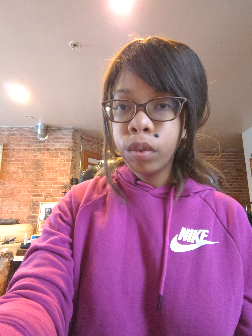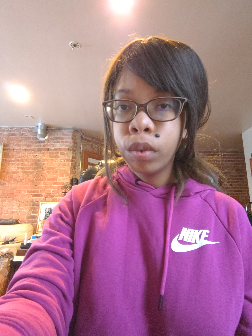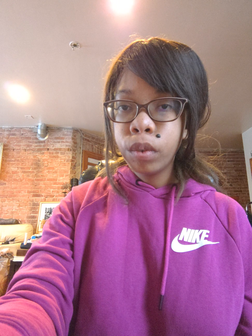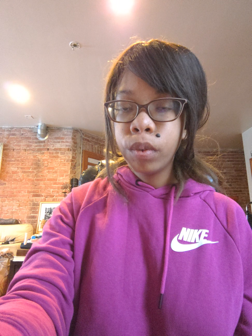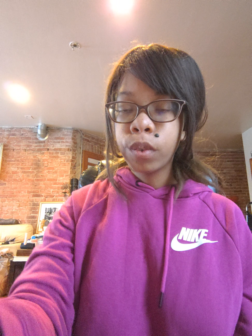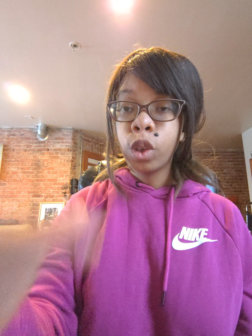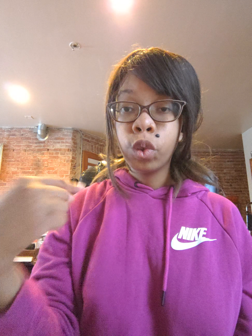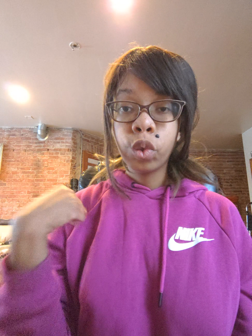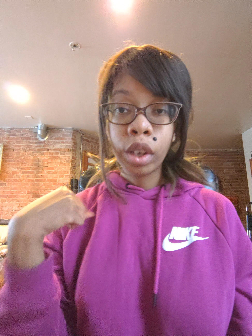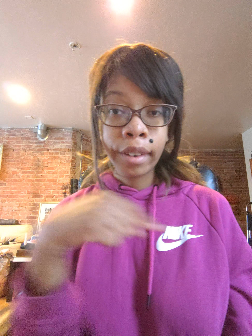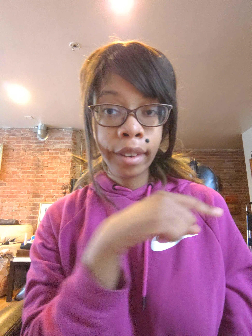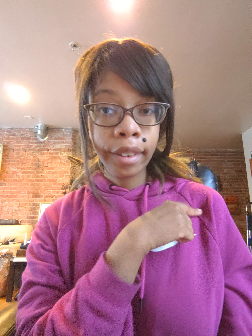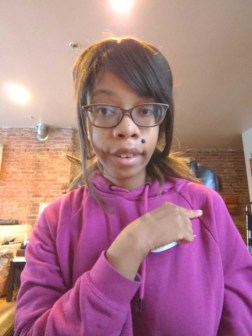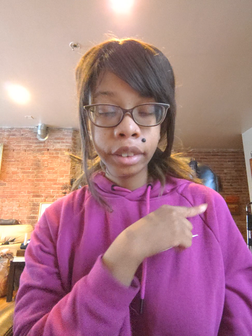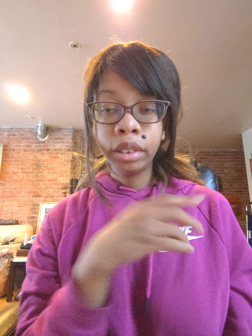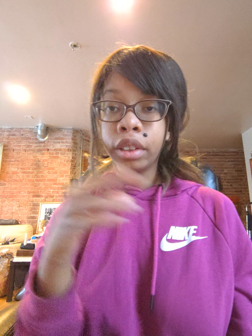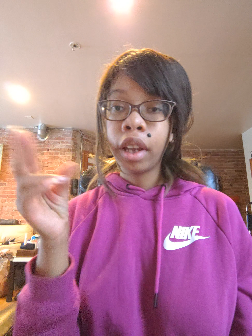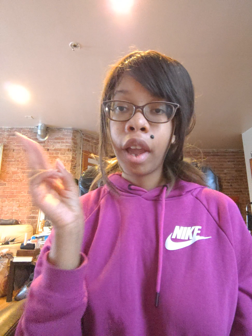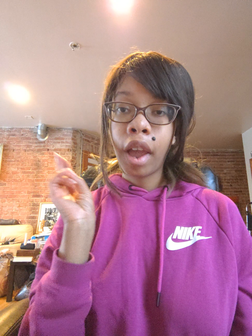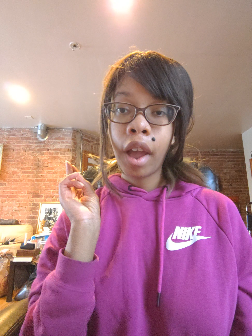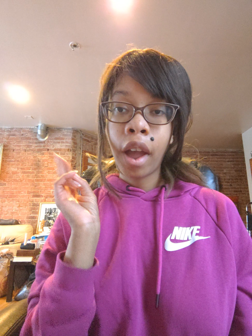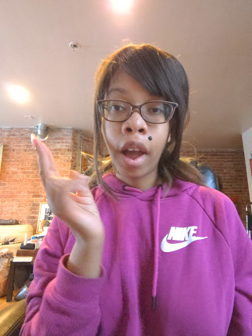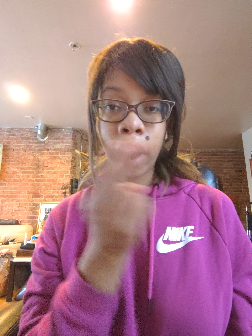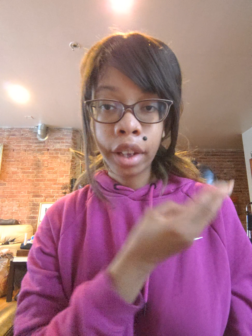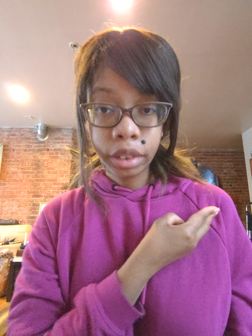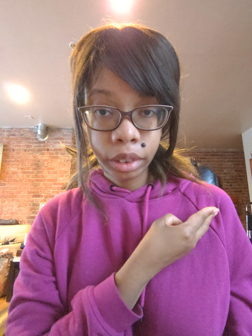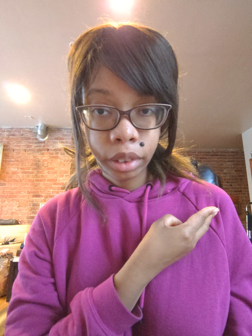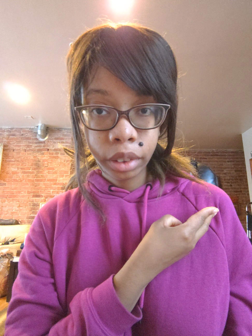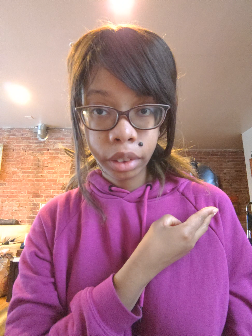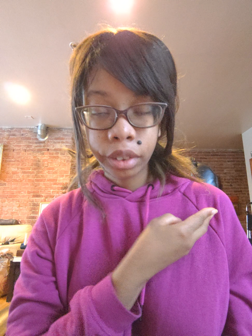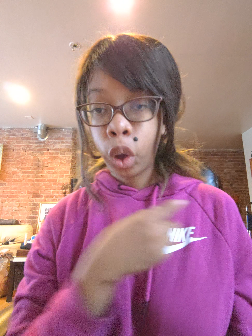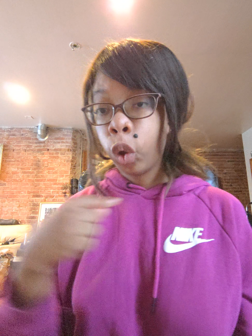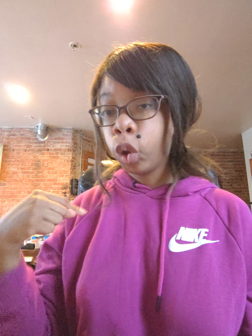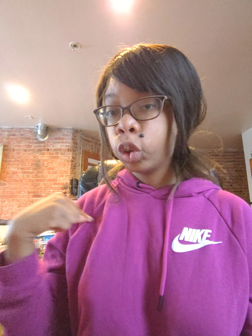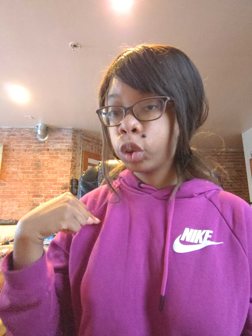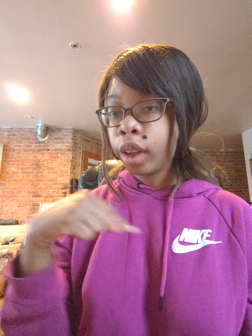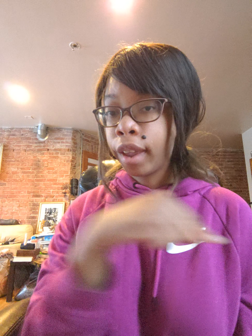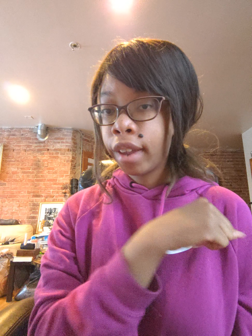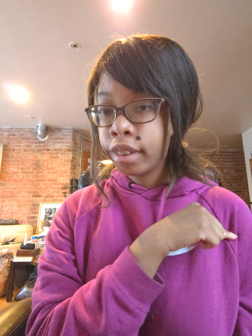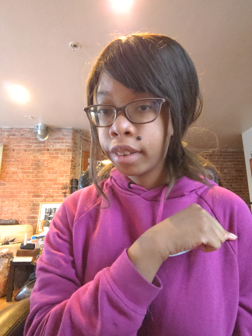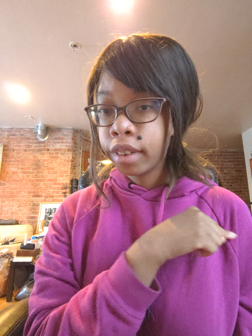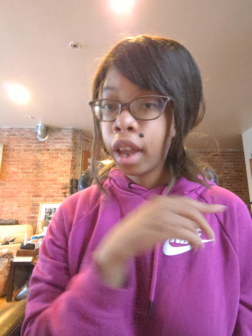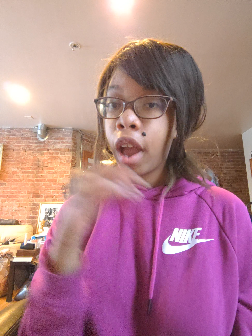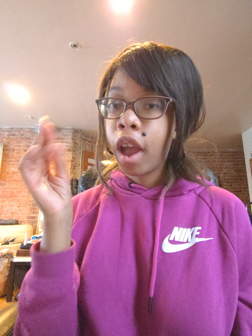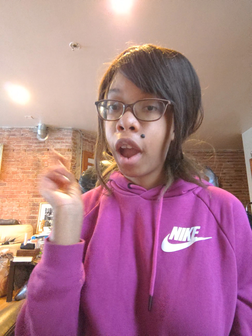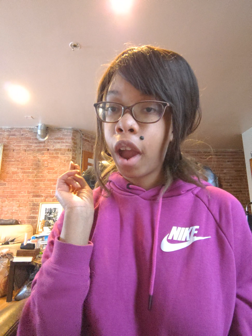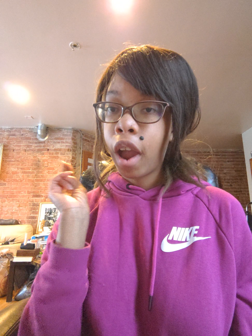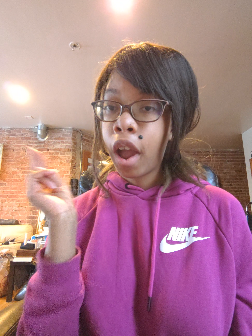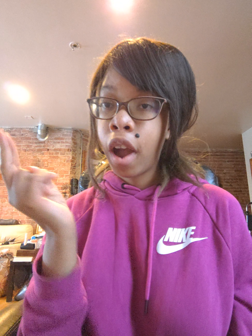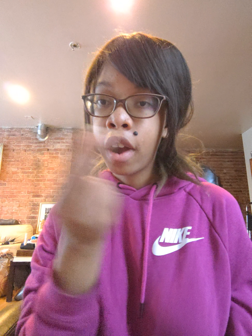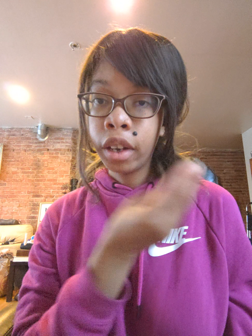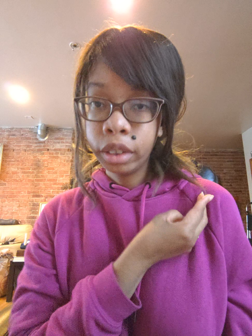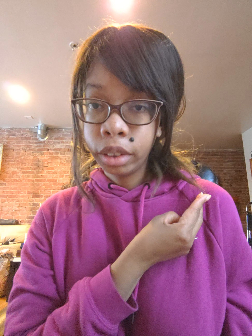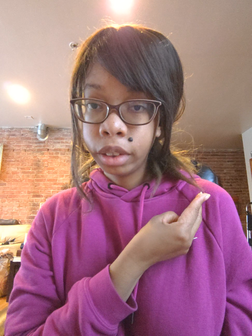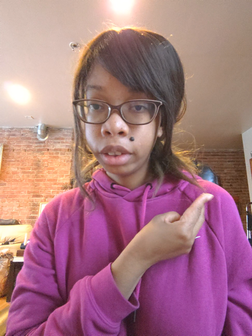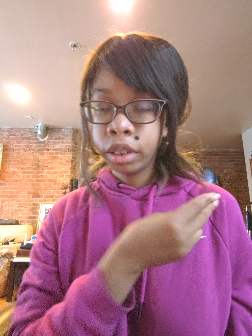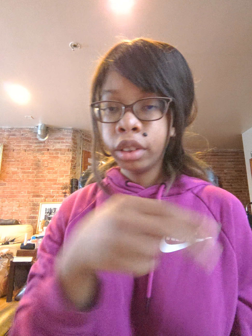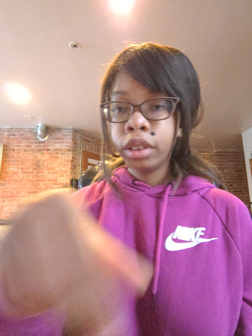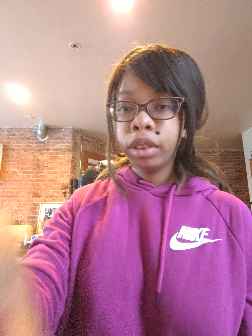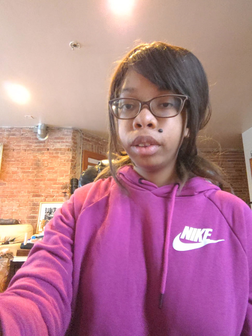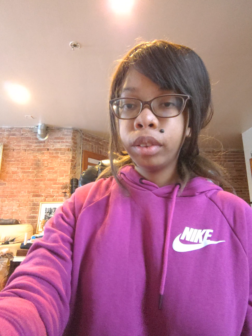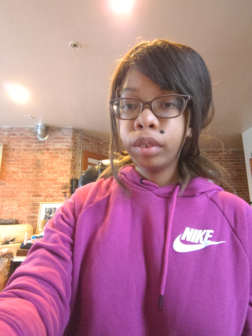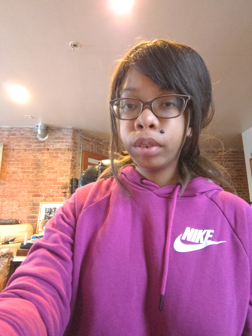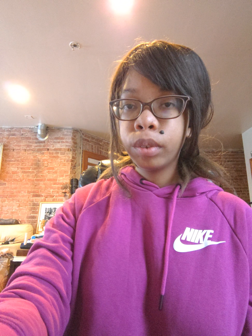we